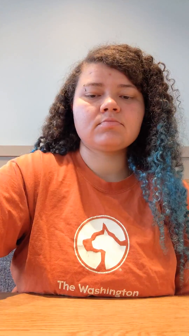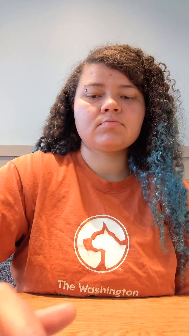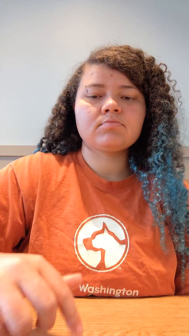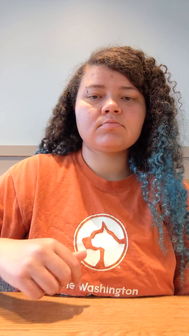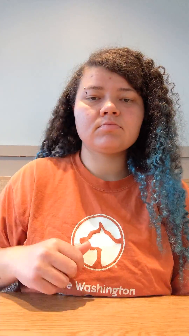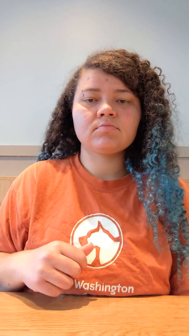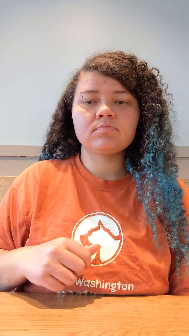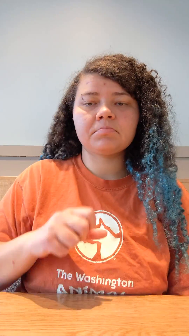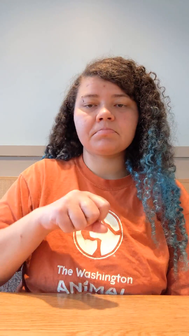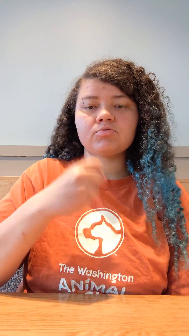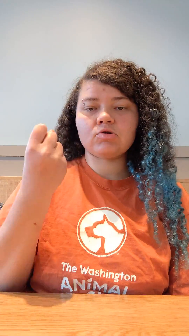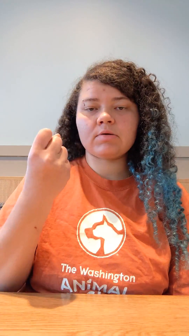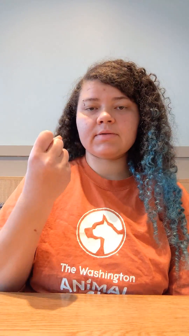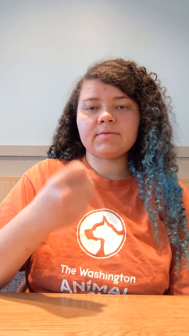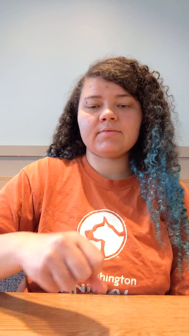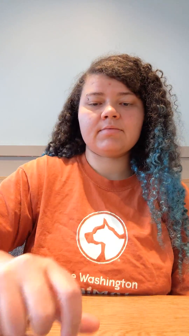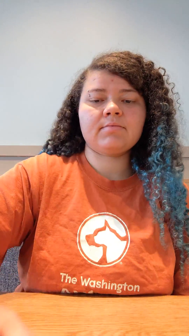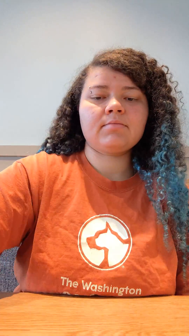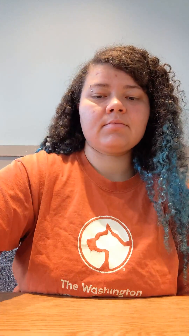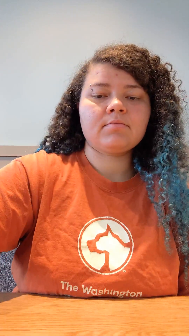break